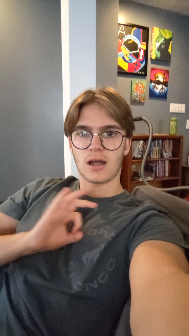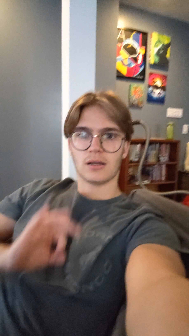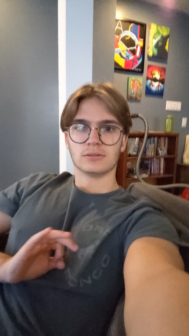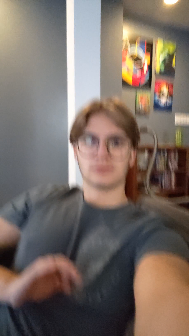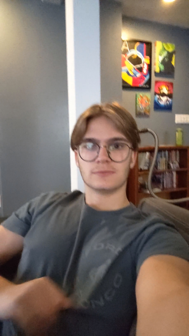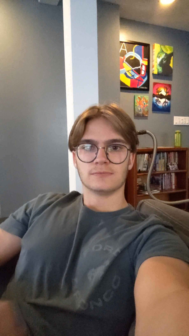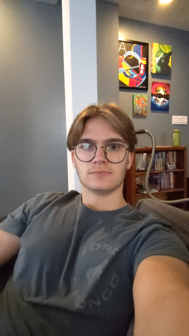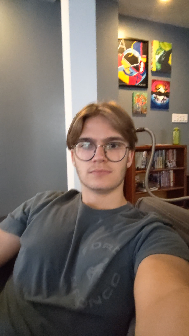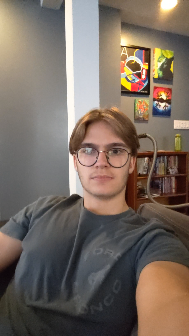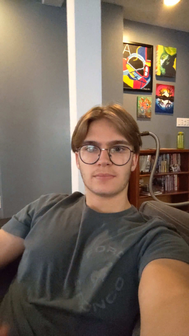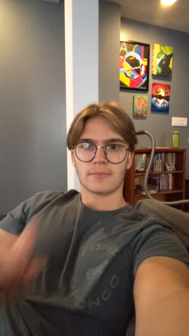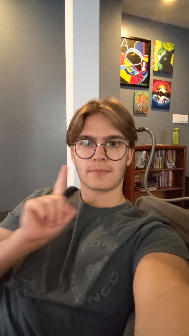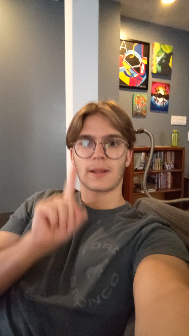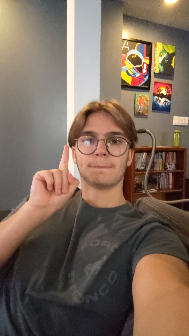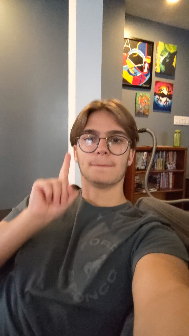bump